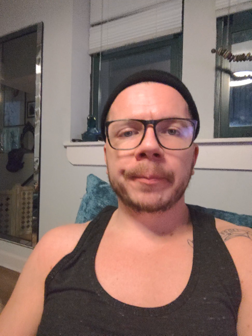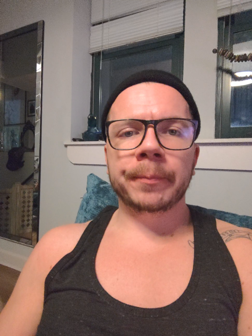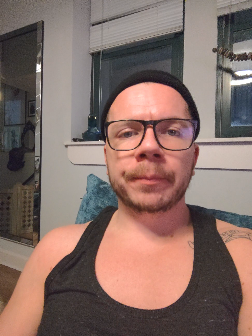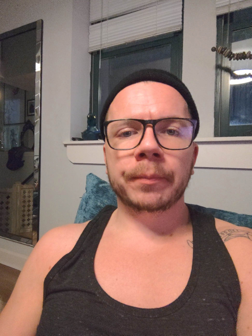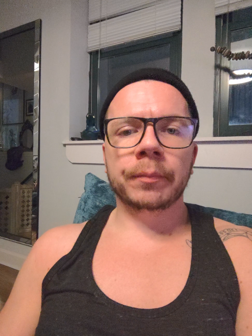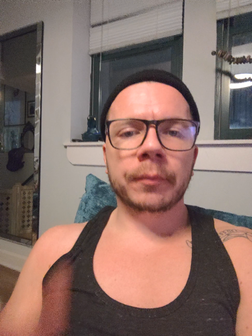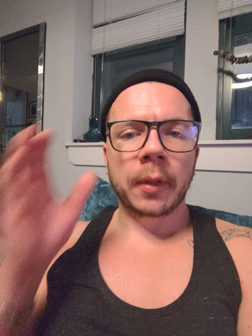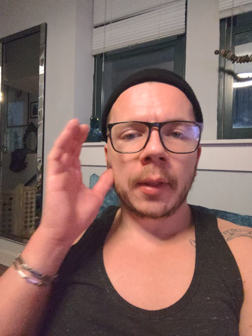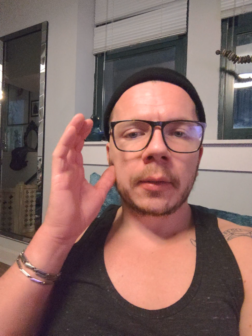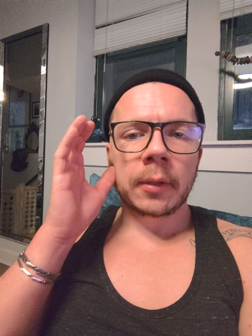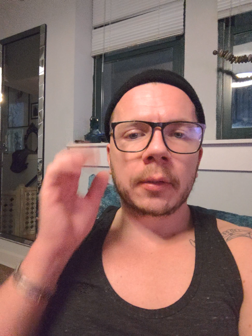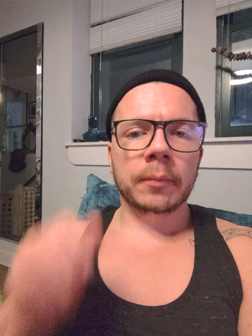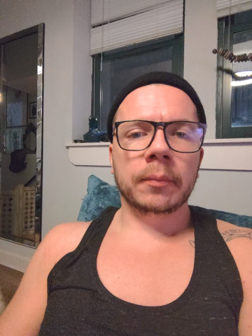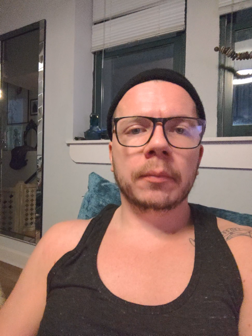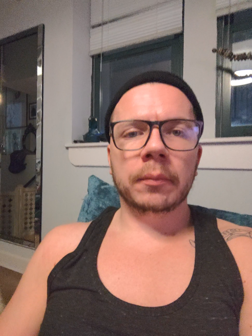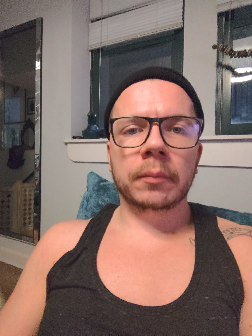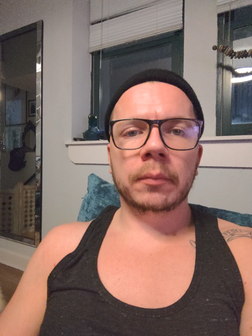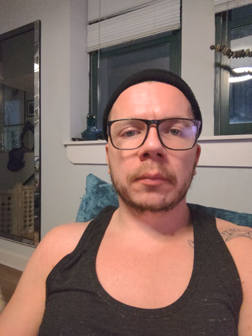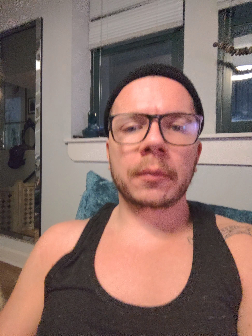listen